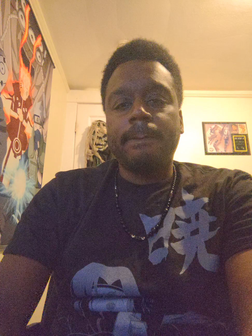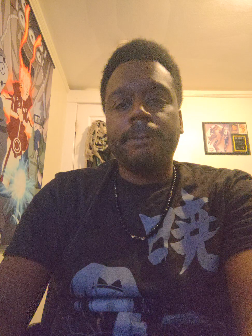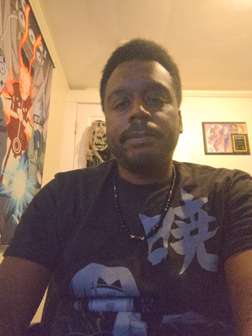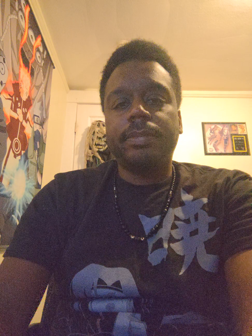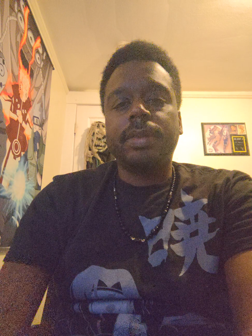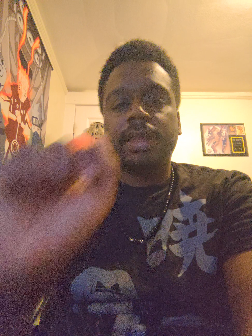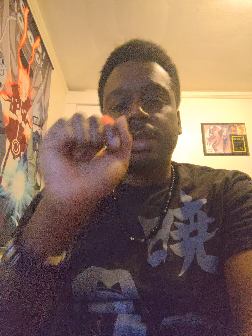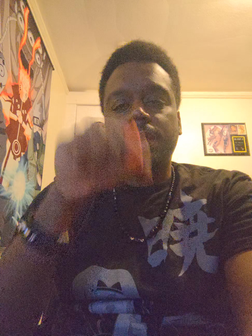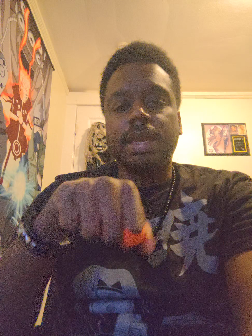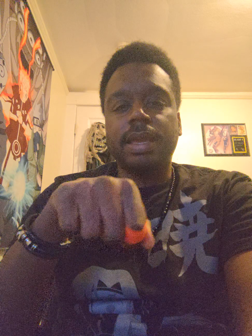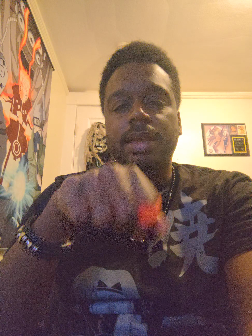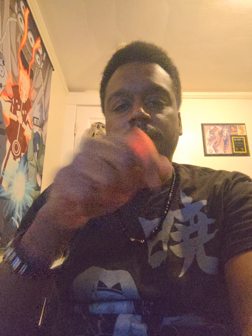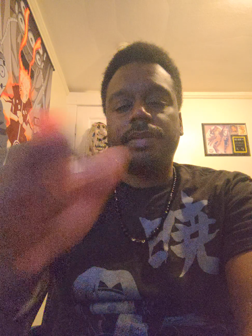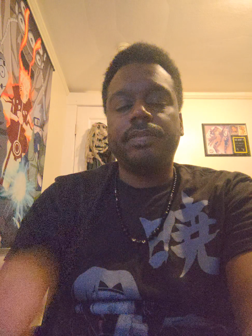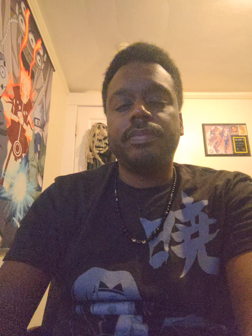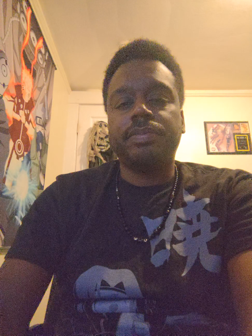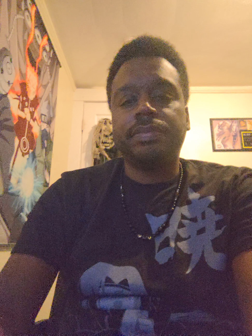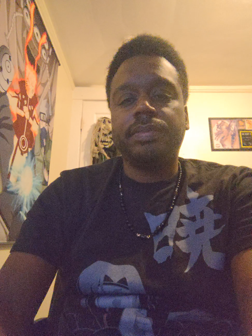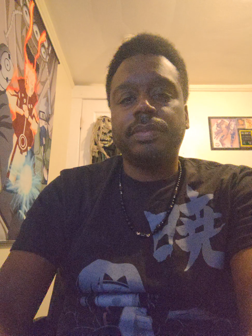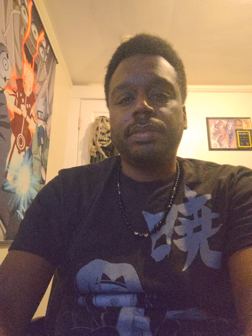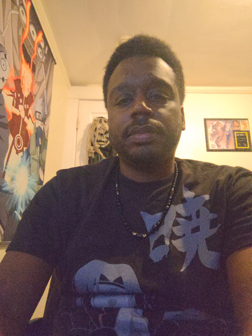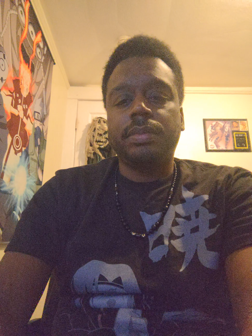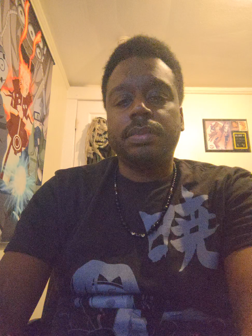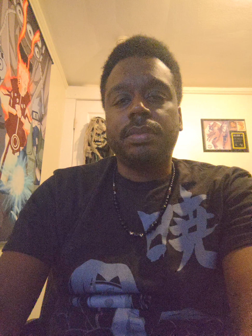can